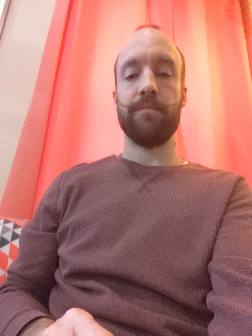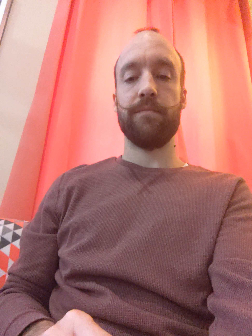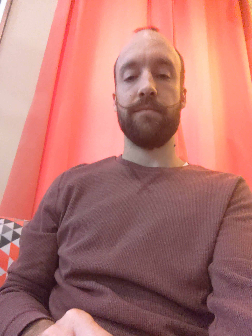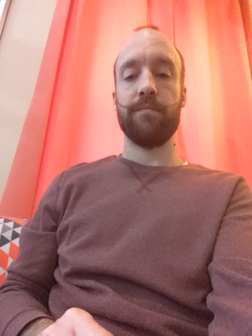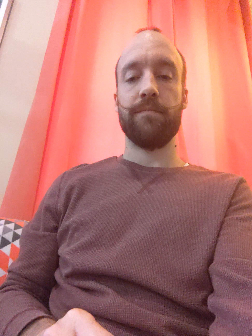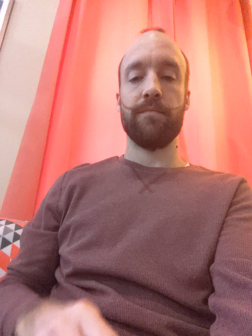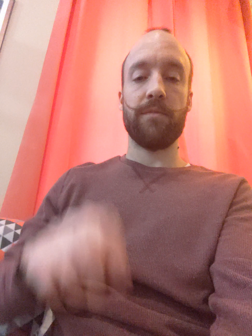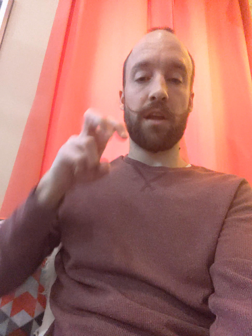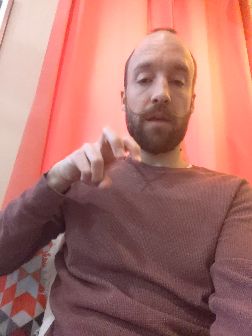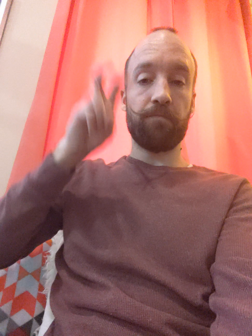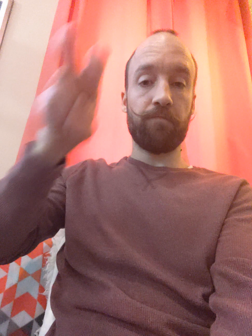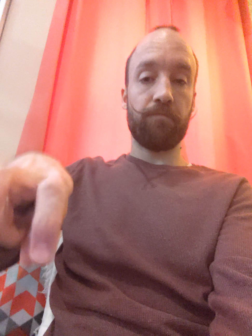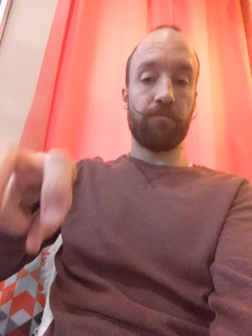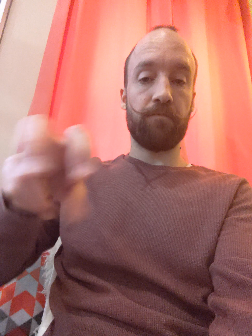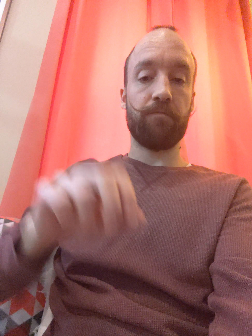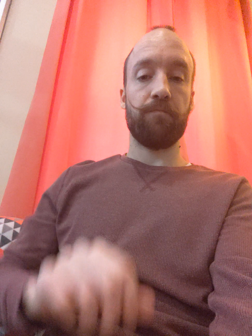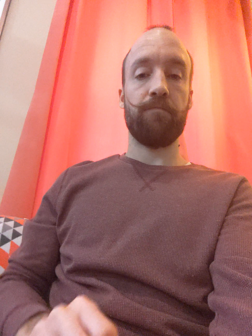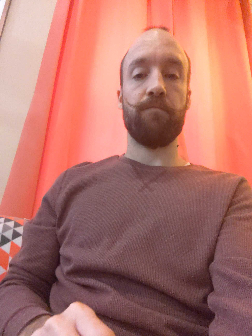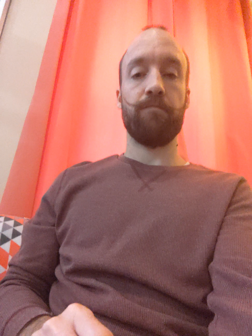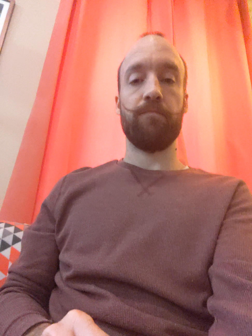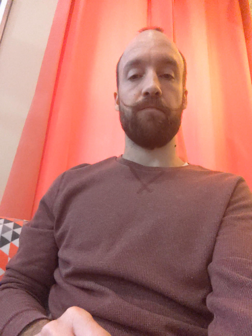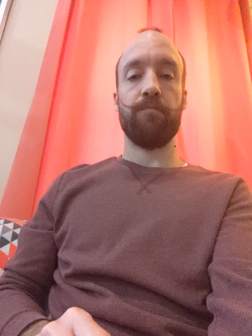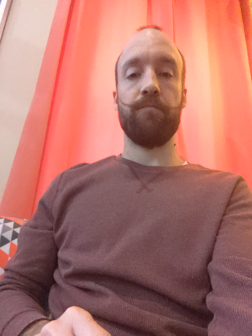jump